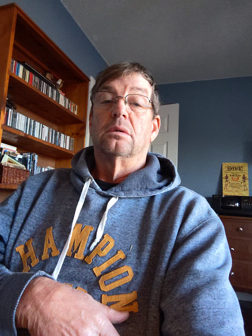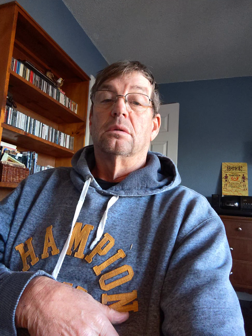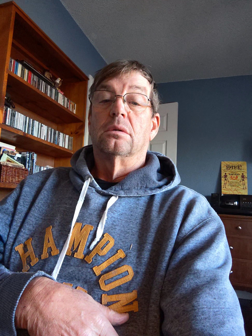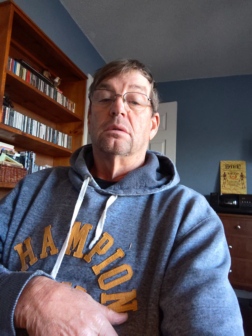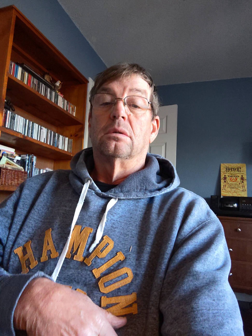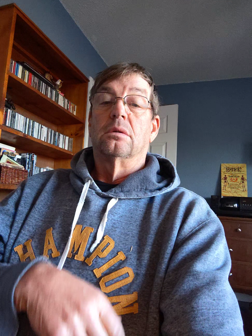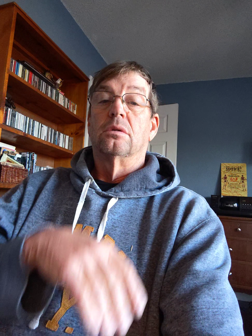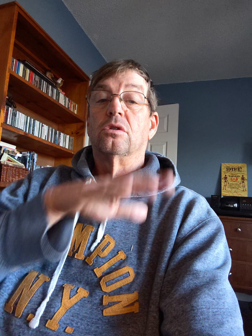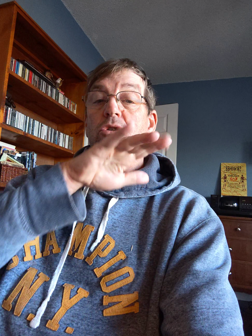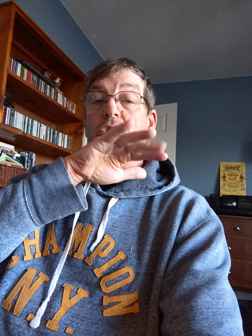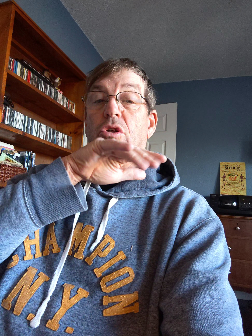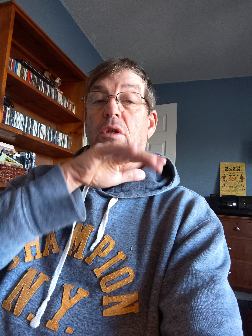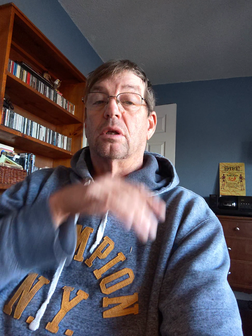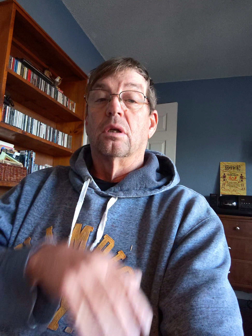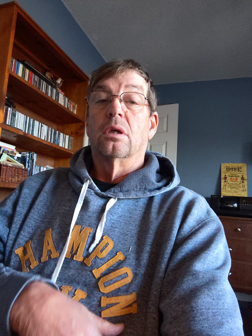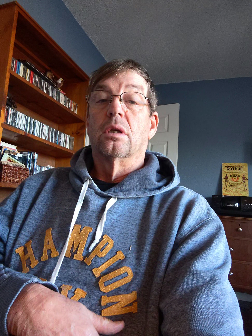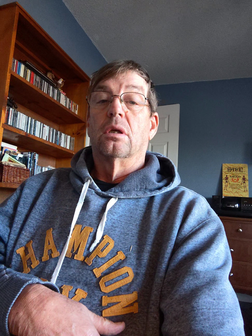dirty